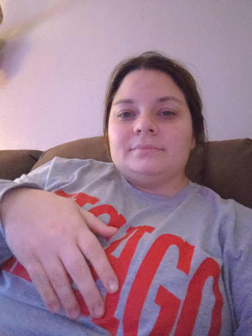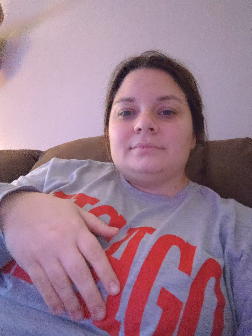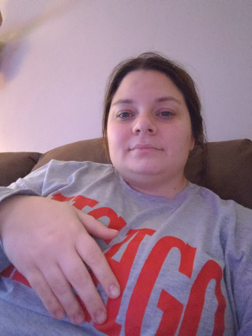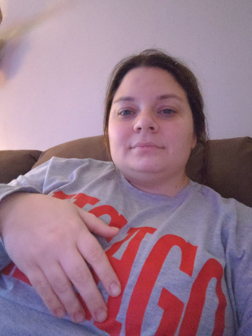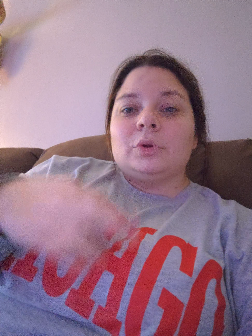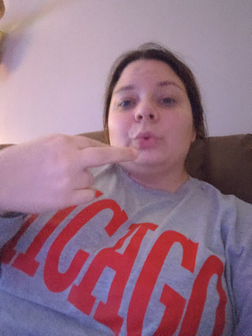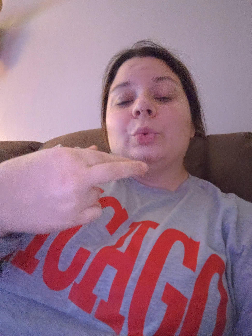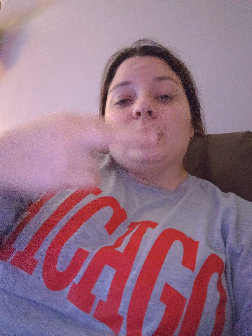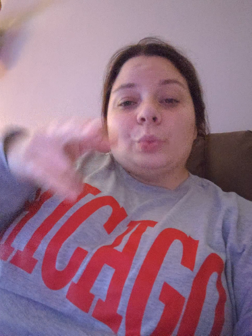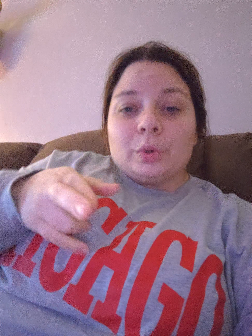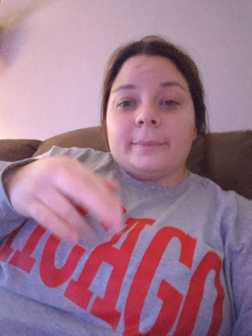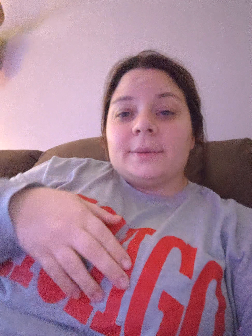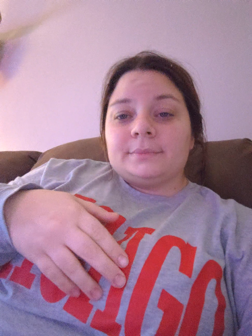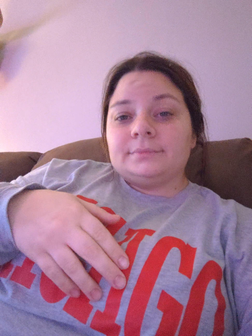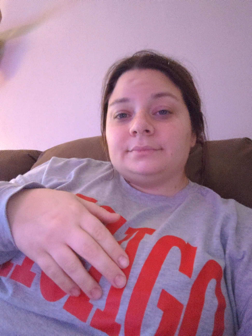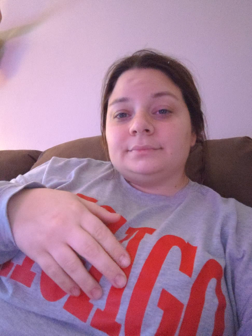room